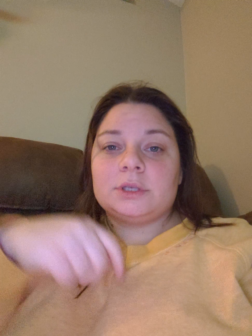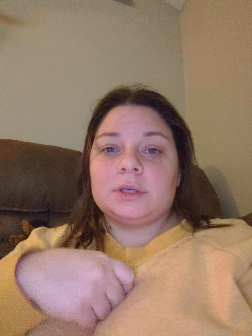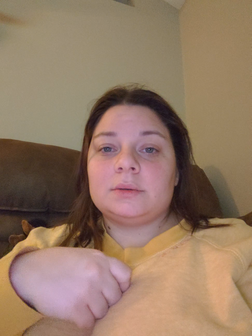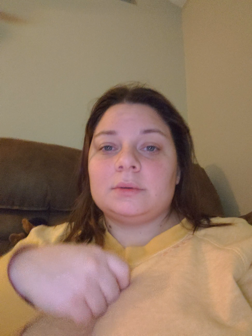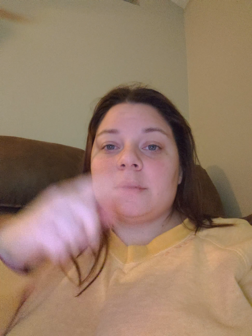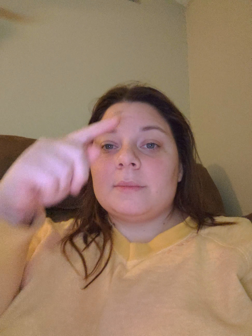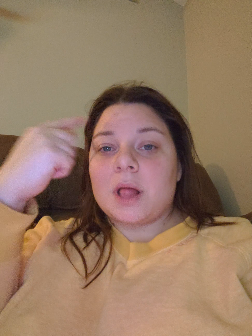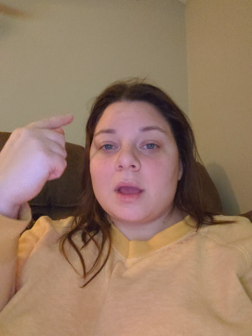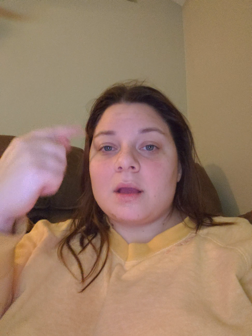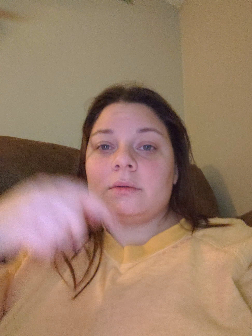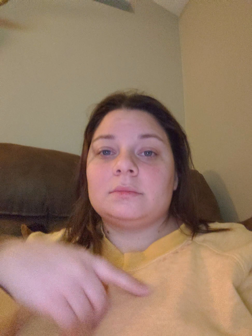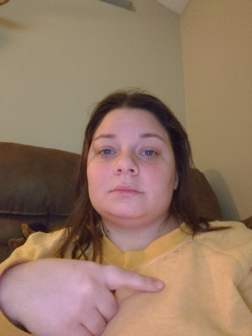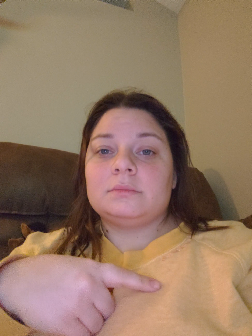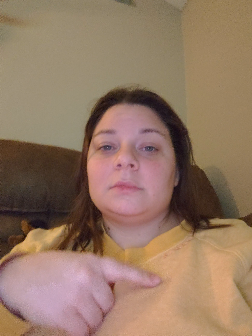black